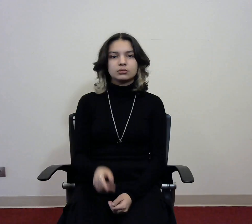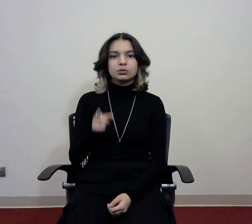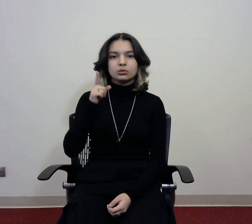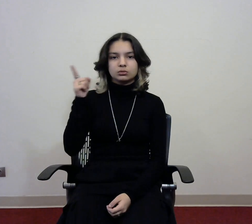O